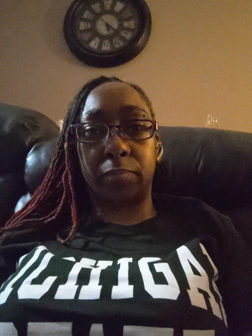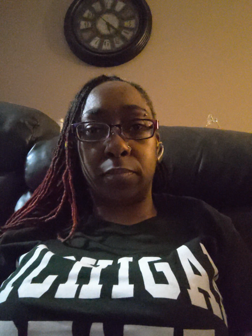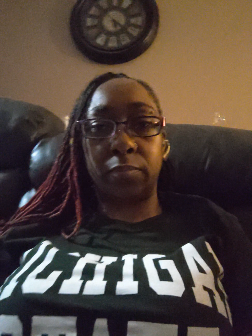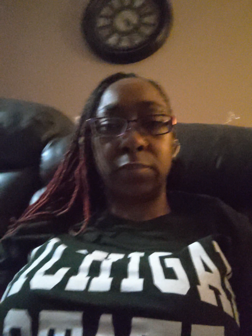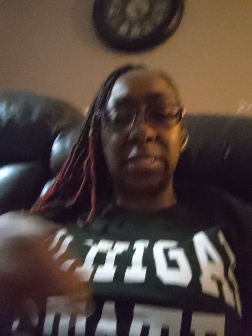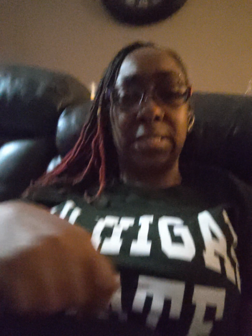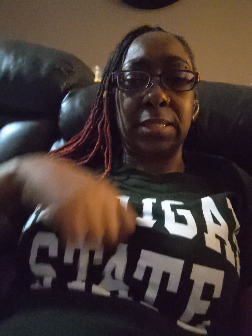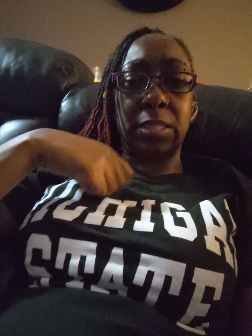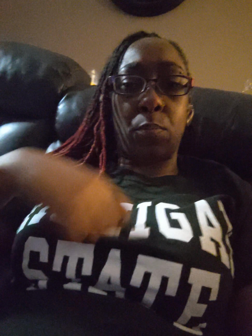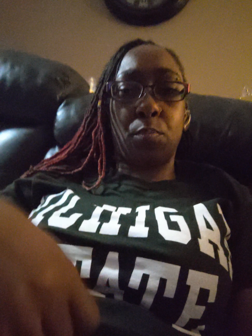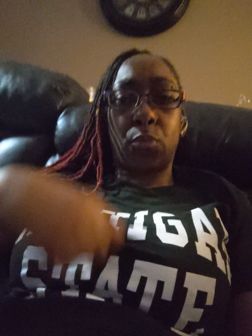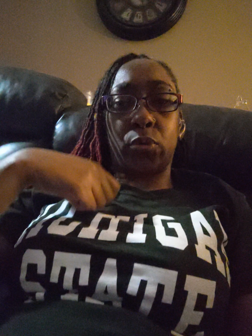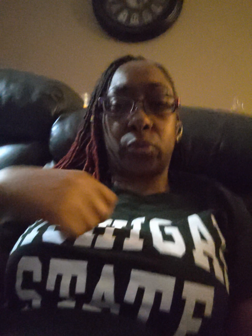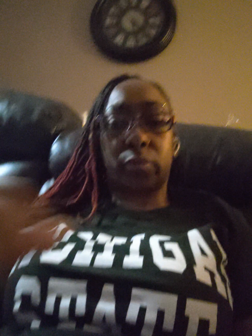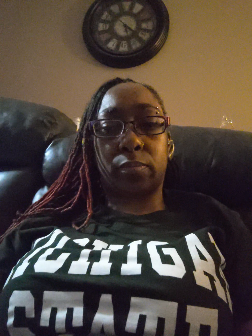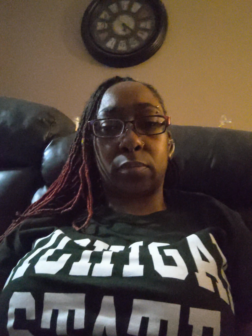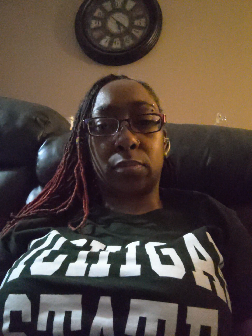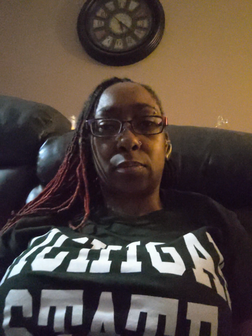zipper